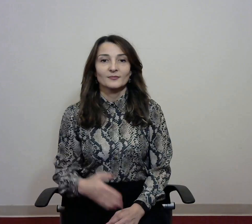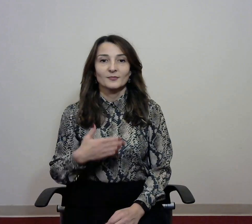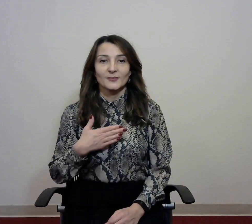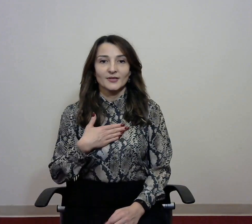mən